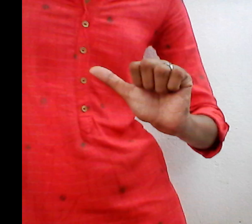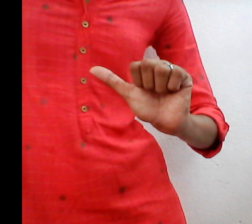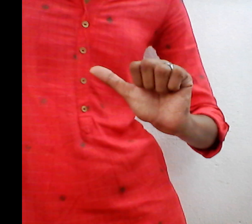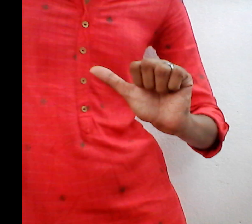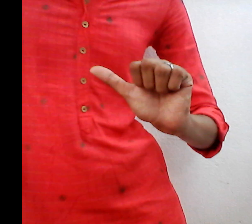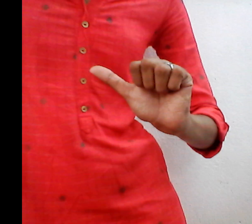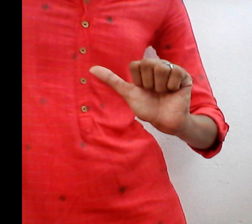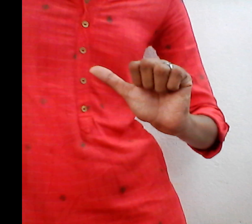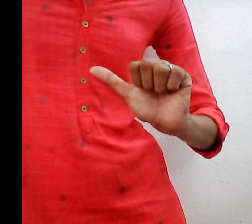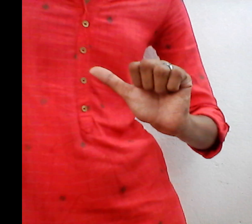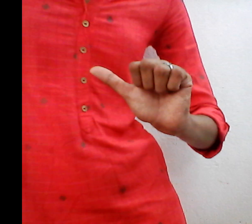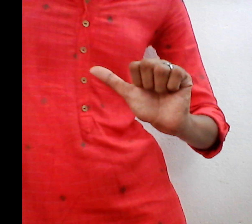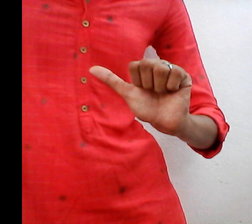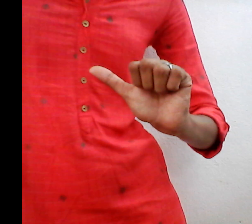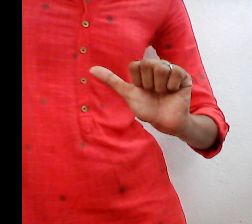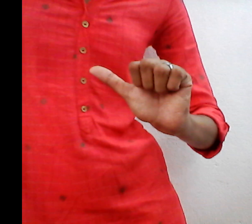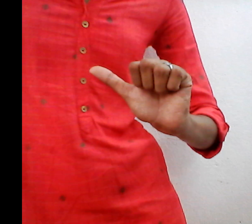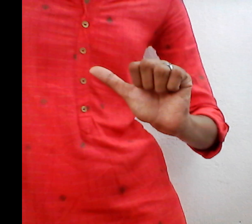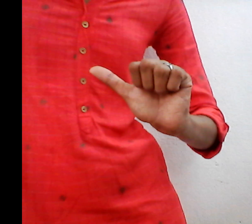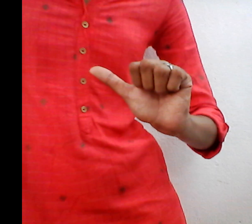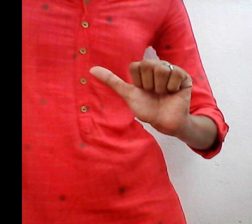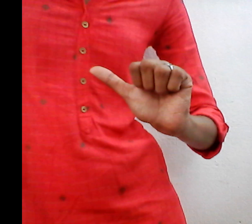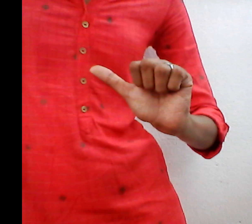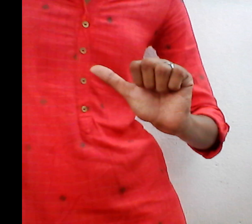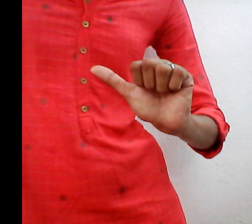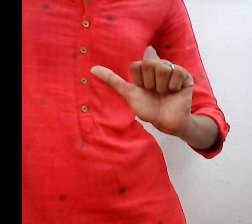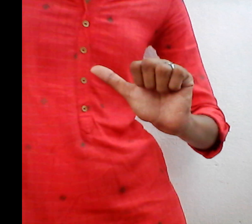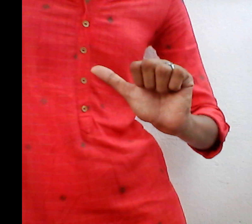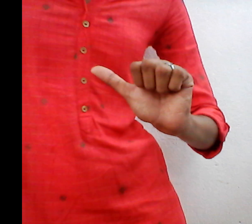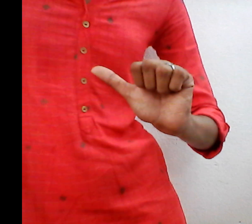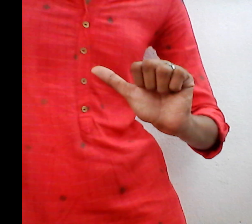എ